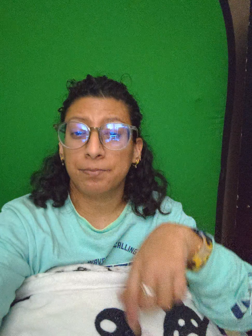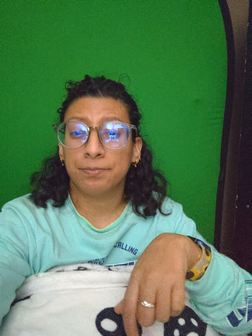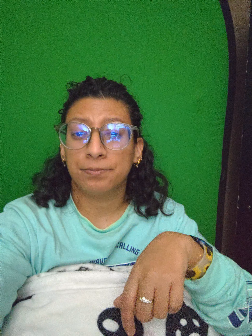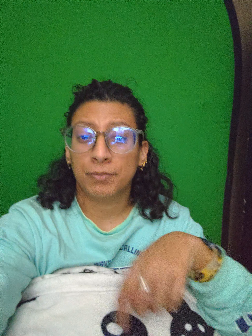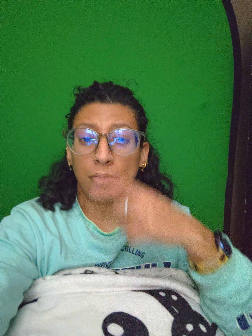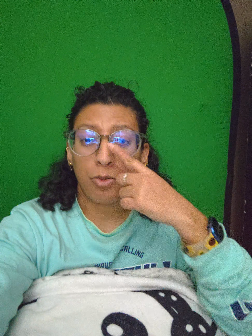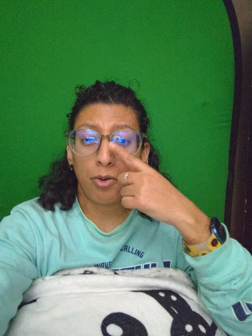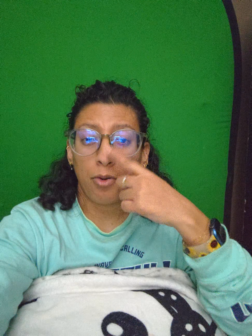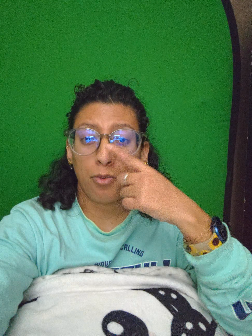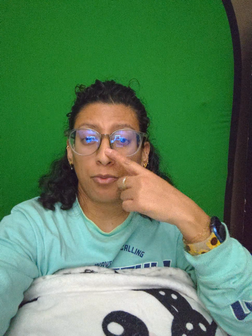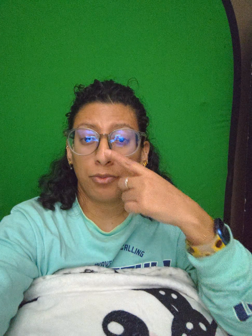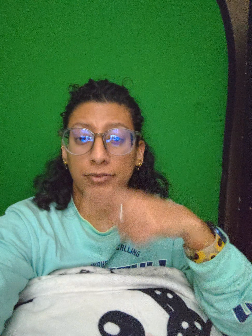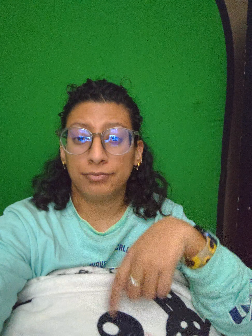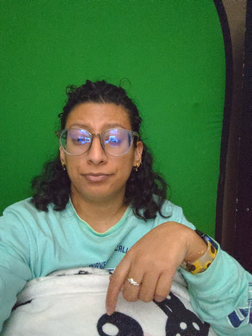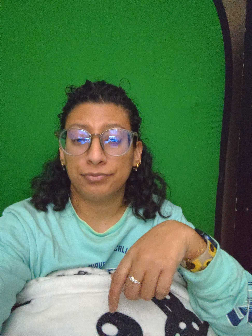nose